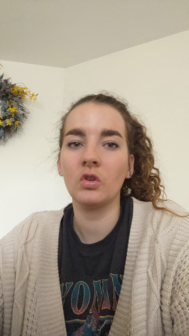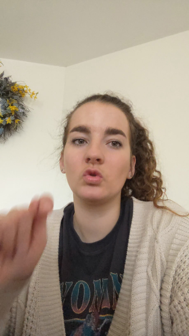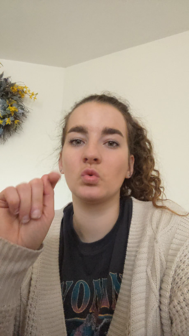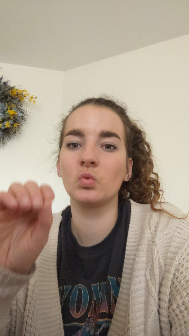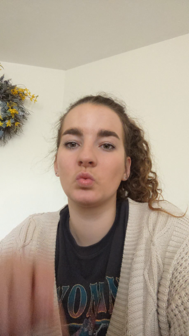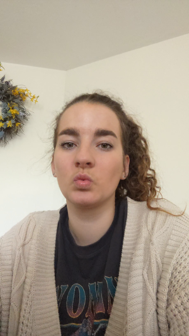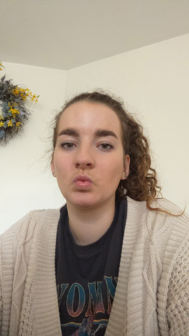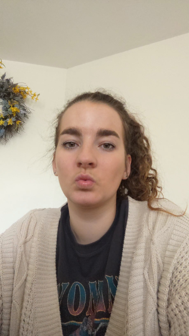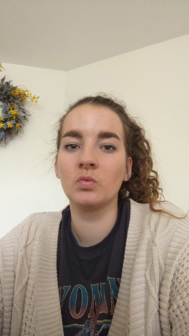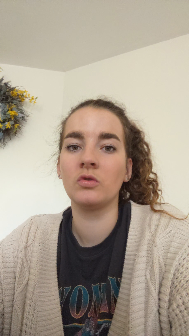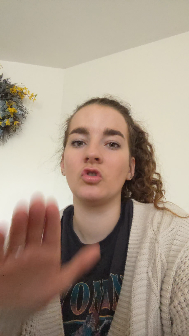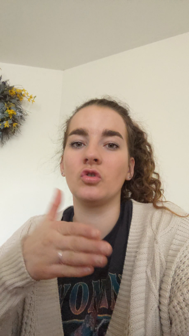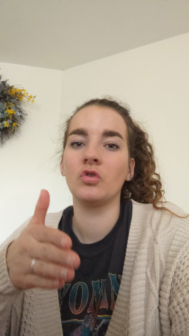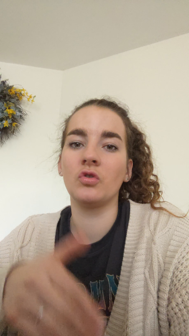cook